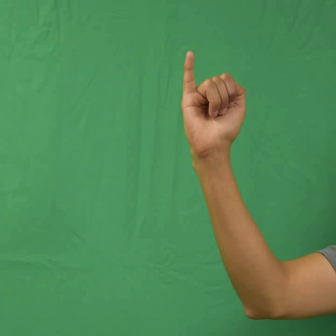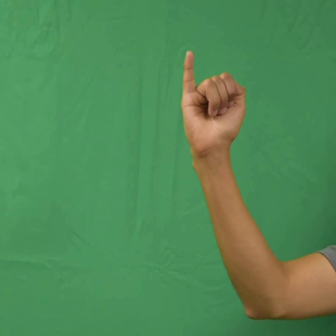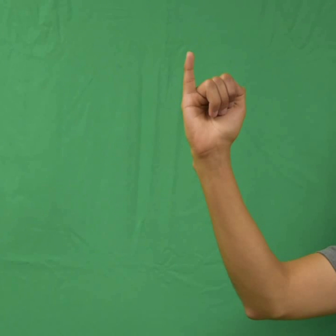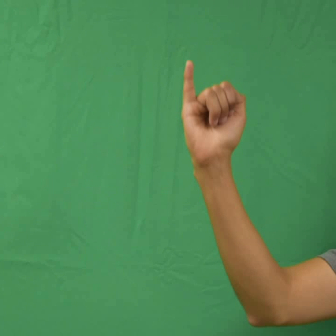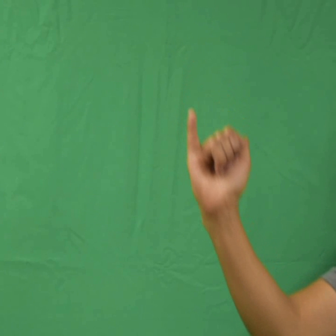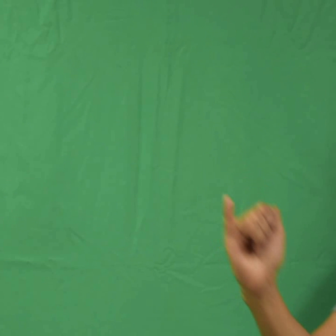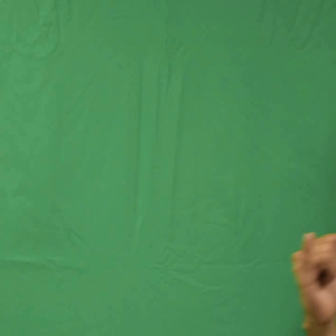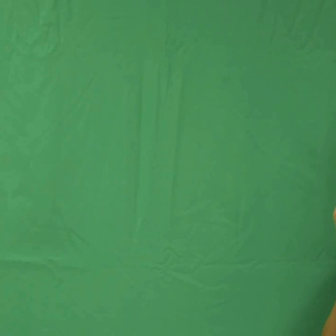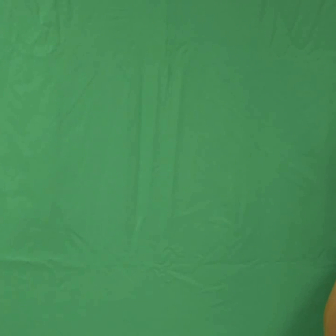J